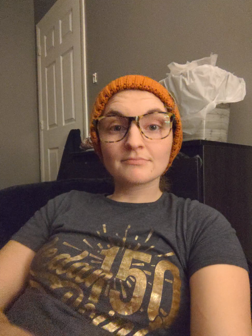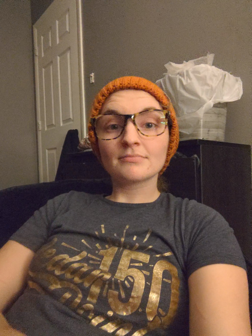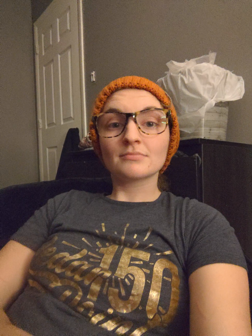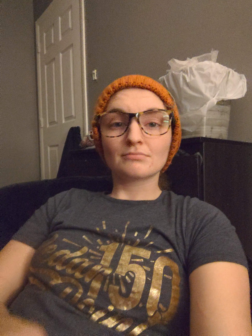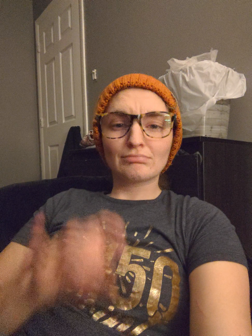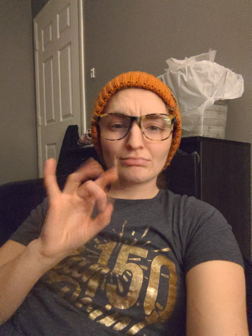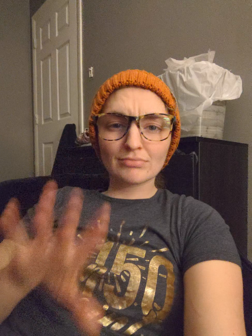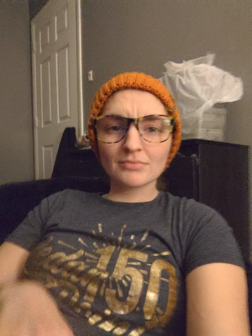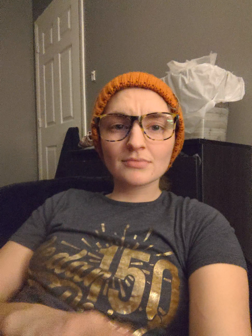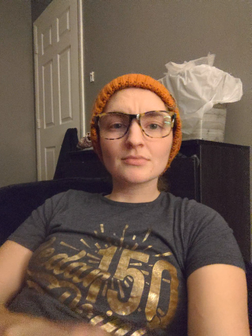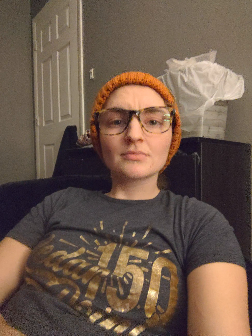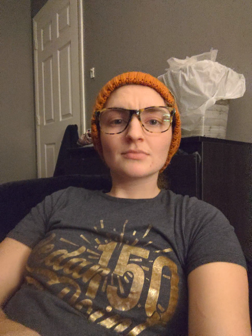yucky